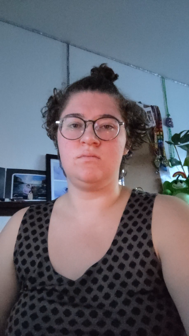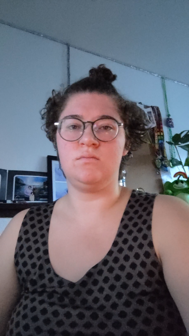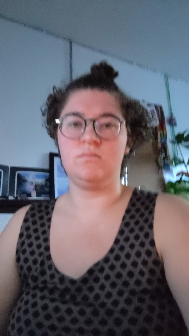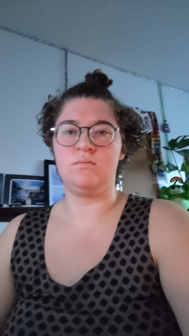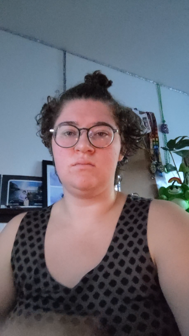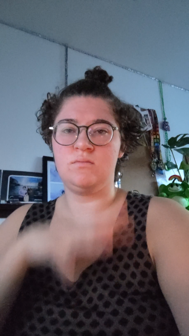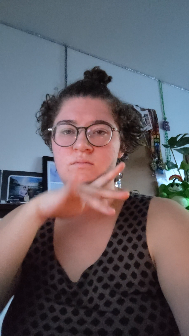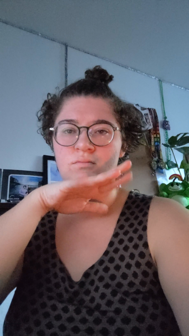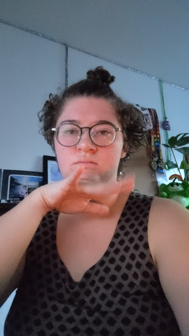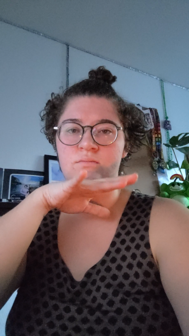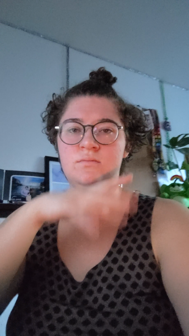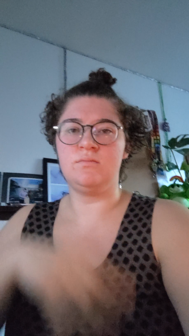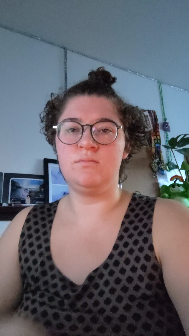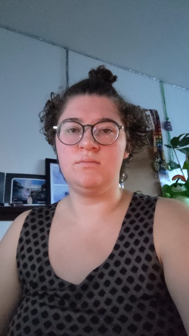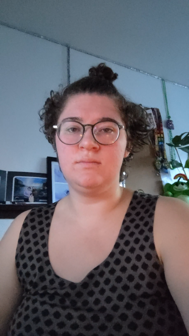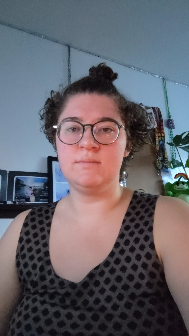naughty